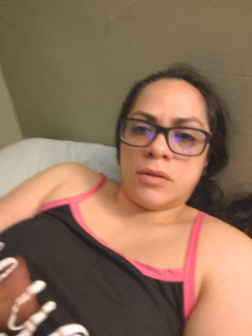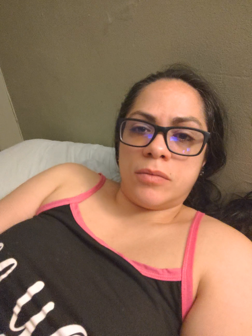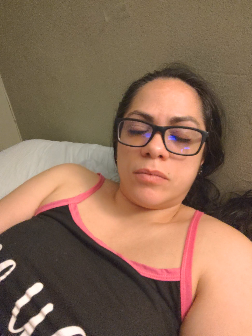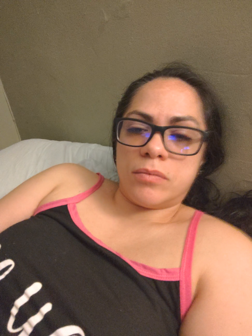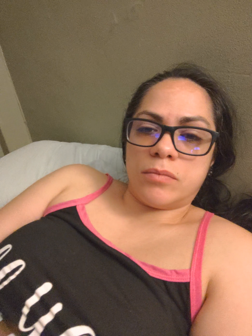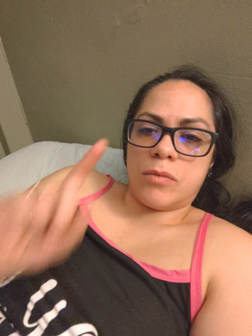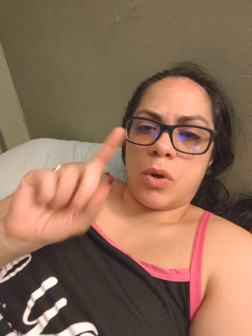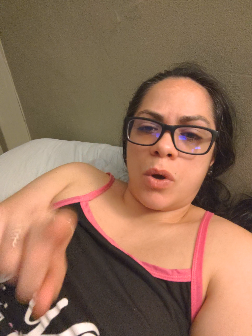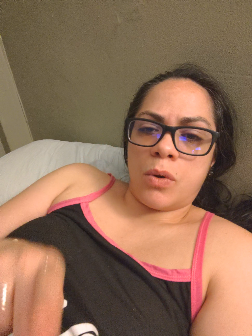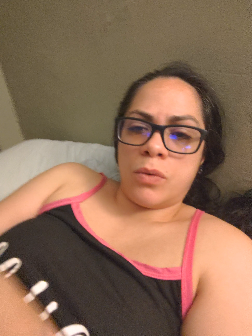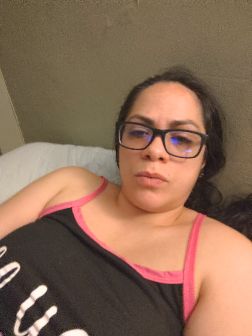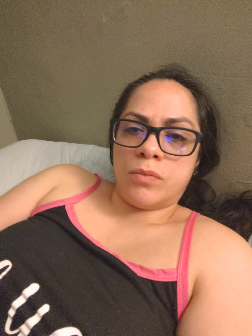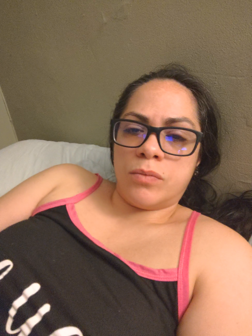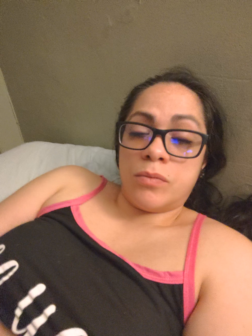go